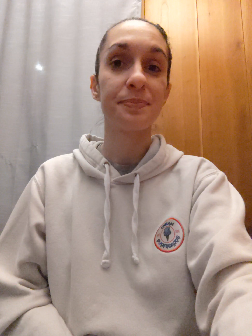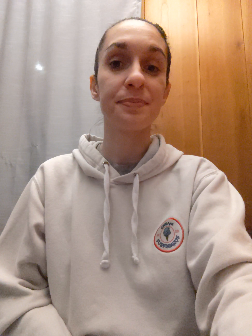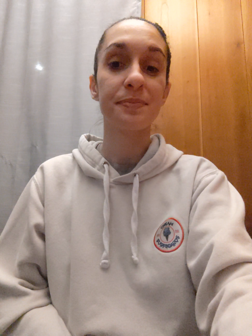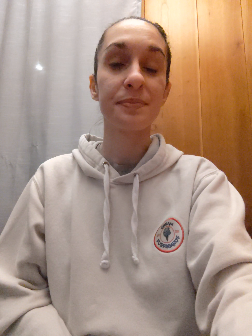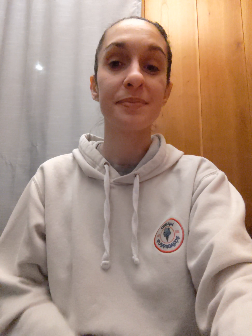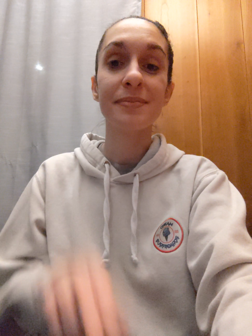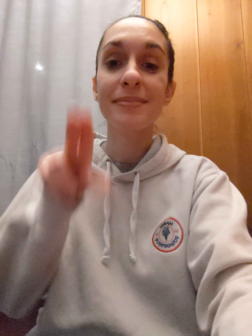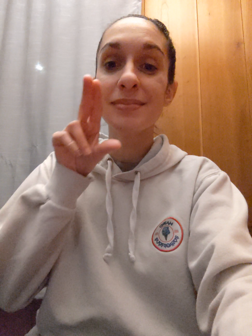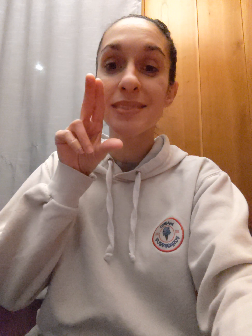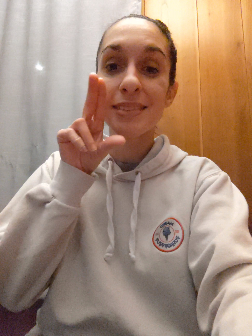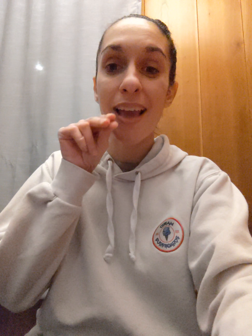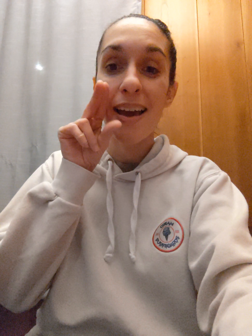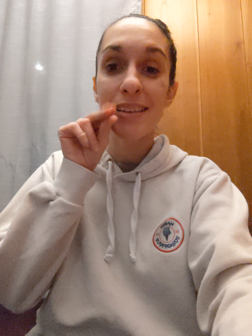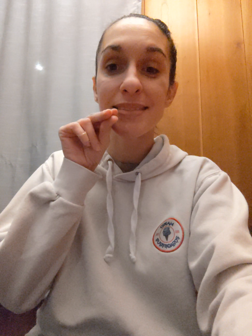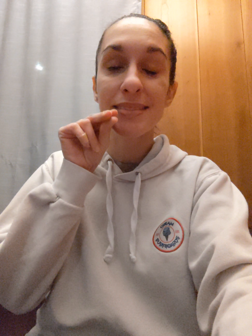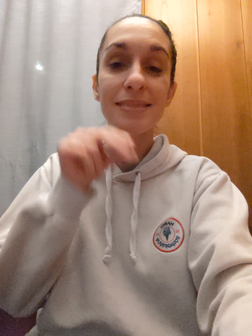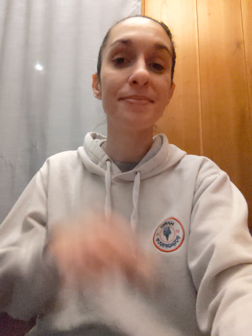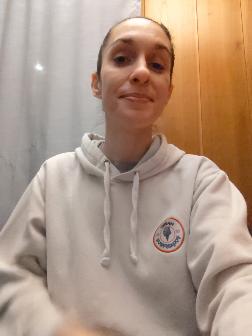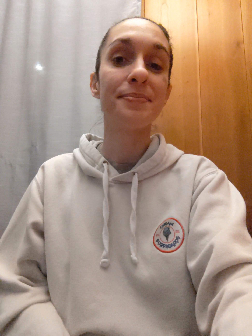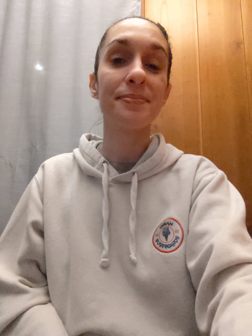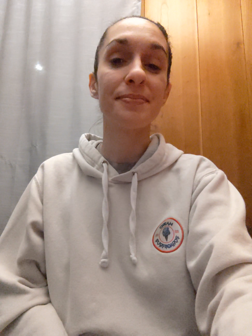duck